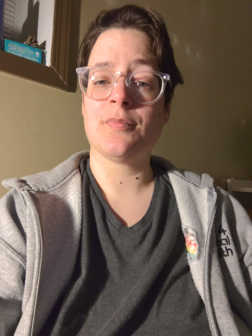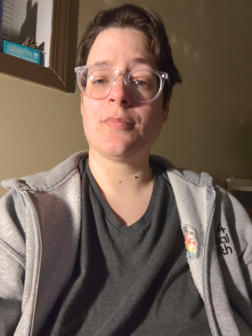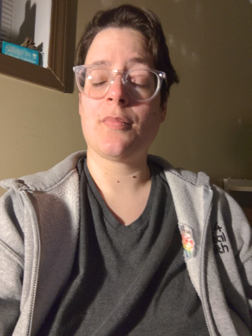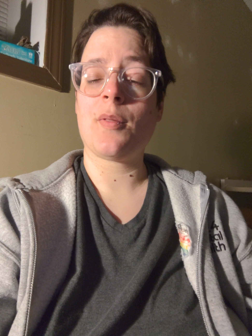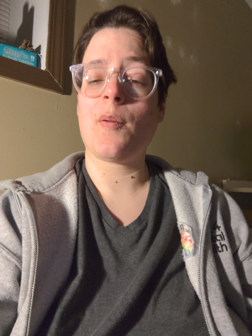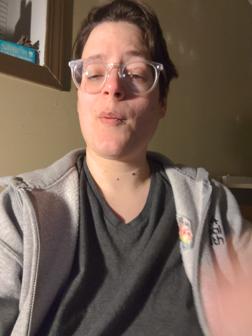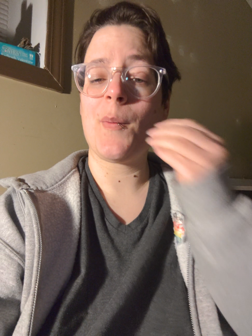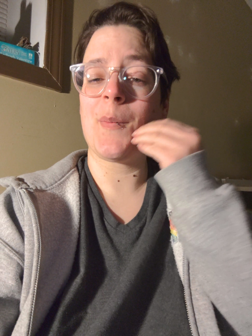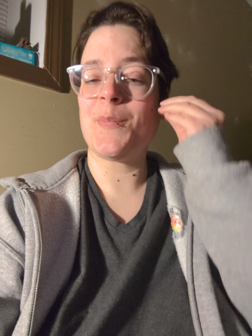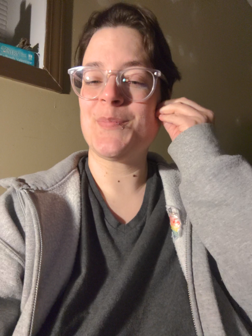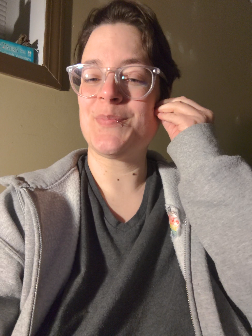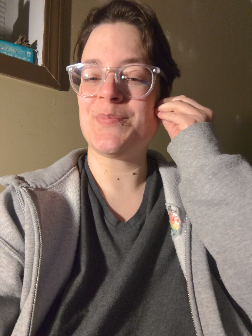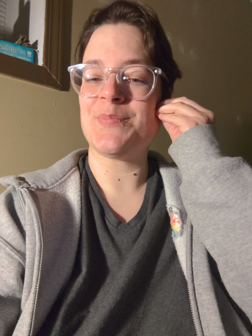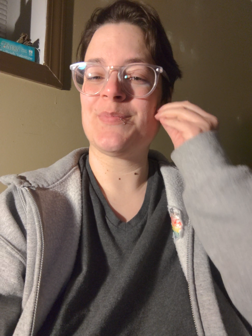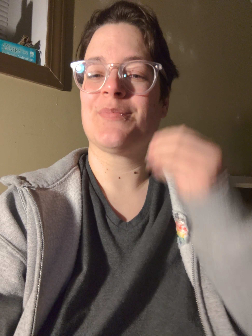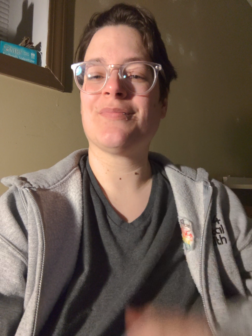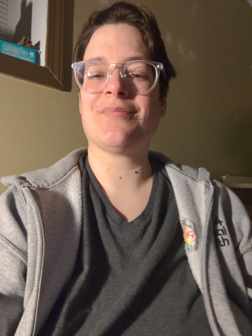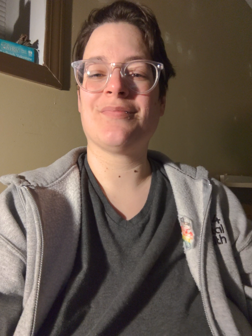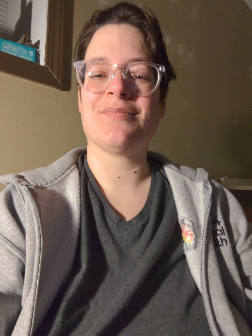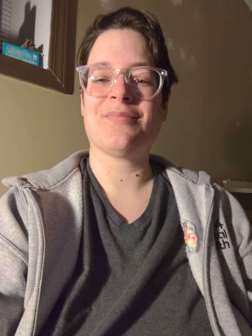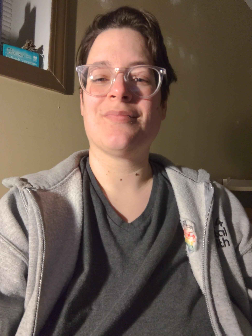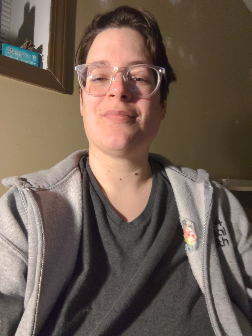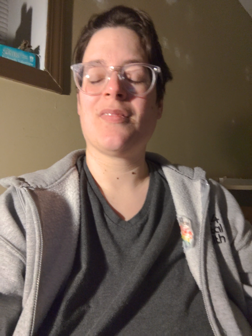home